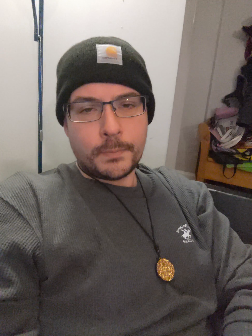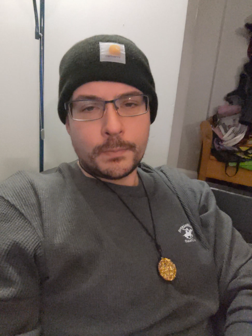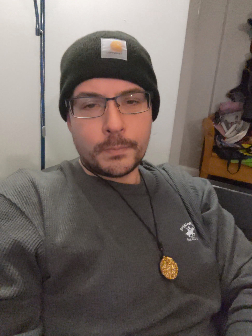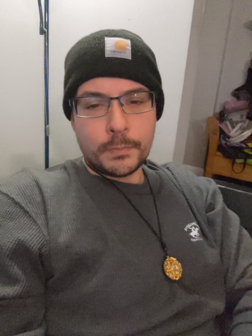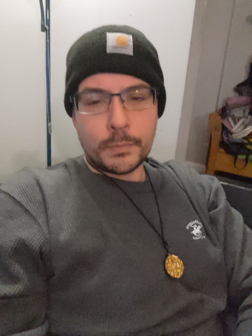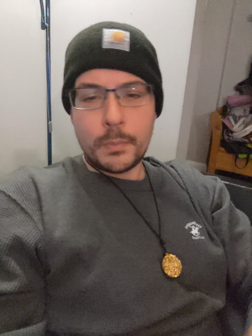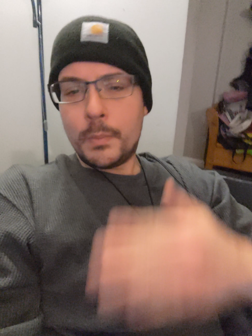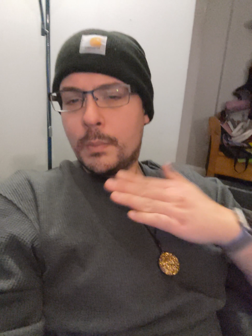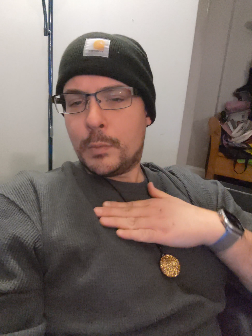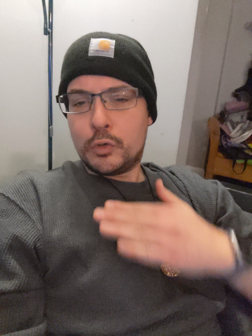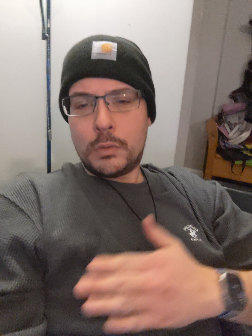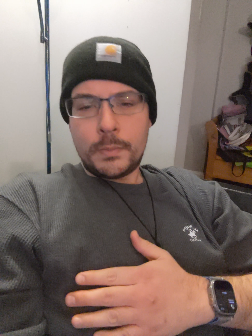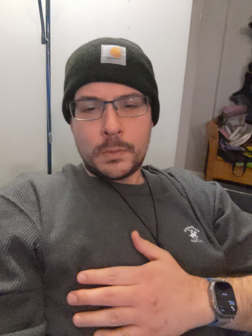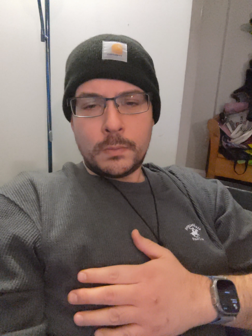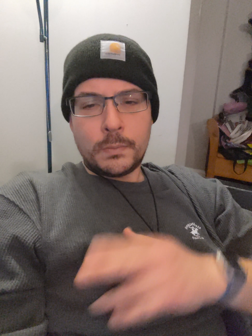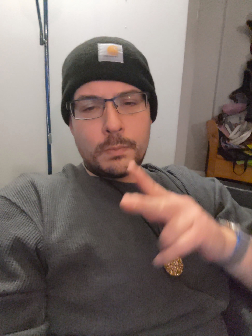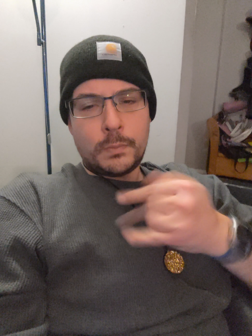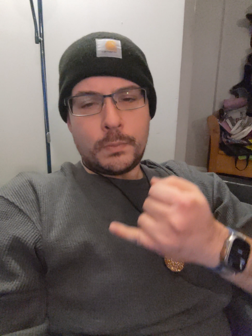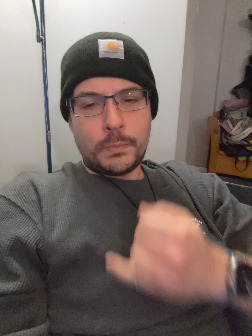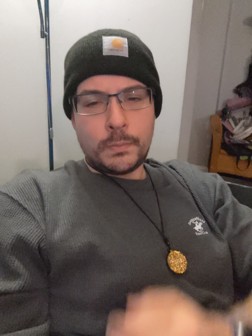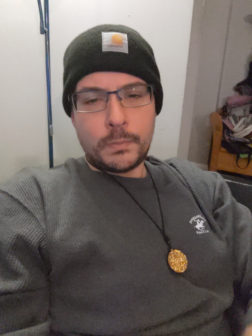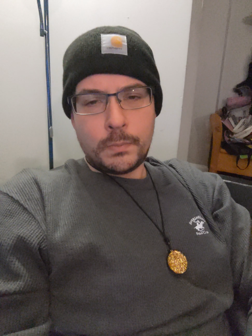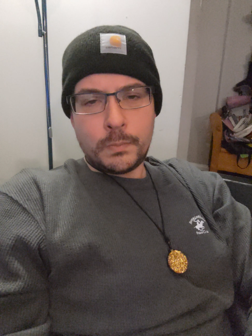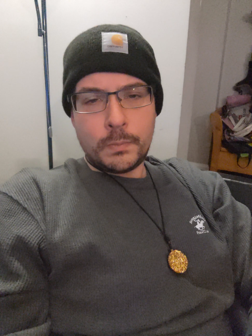pajamas